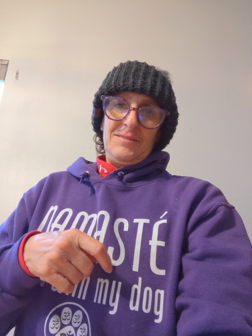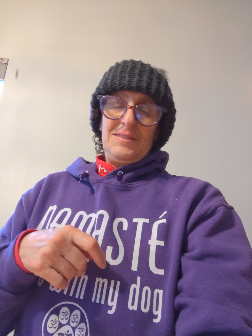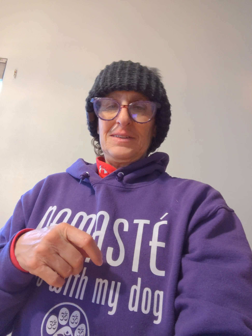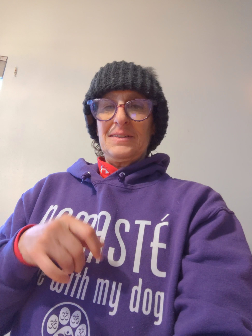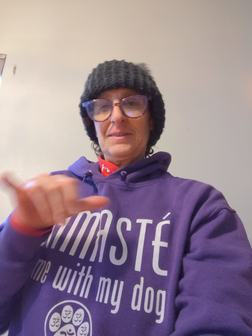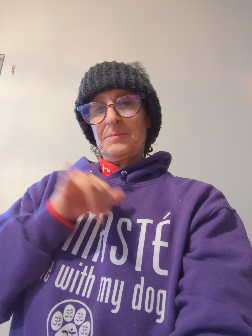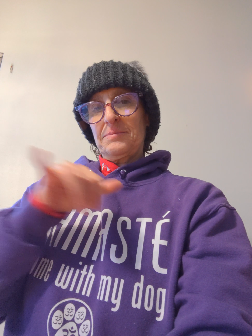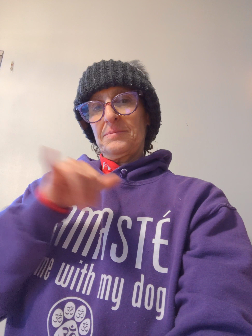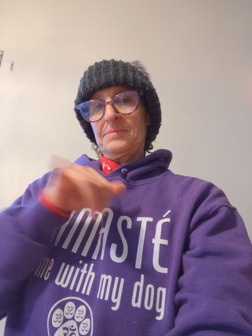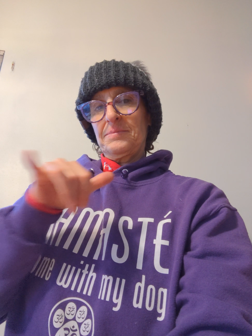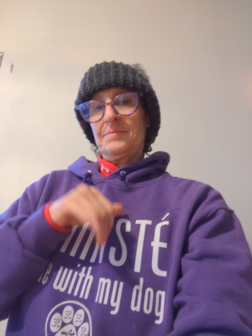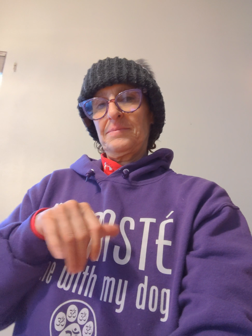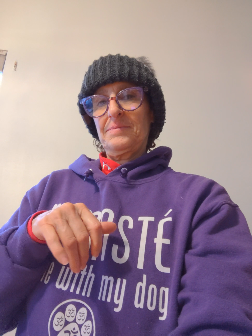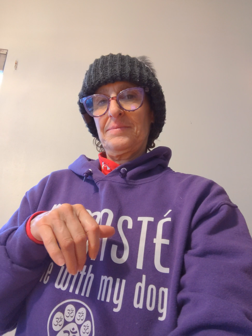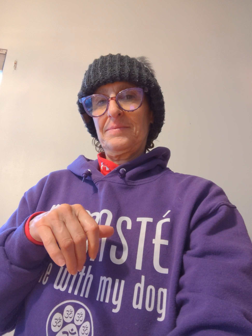same